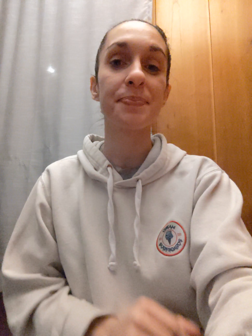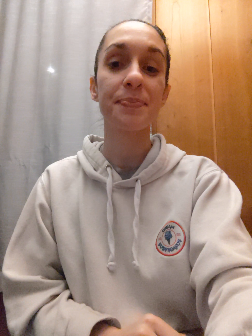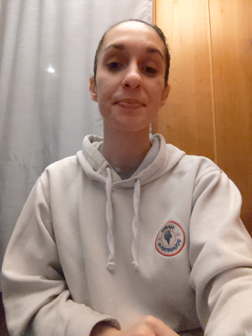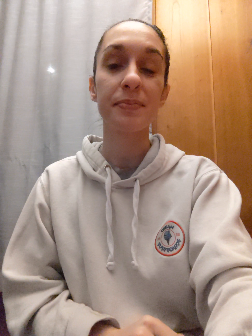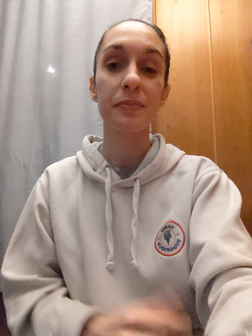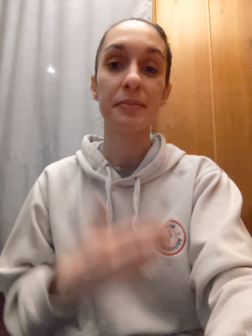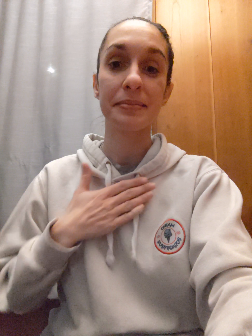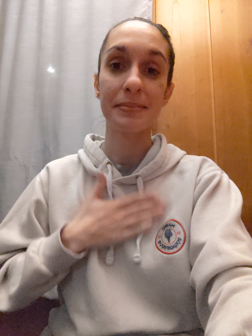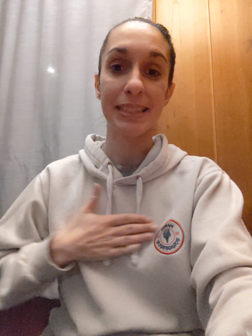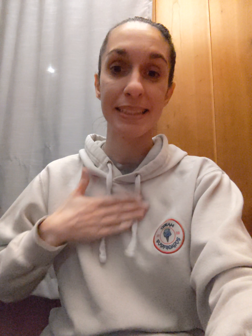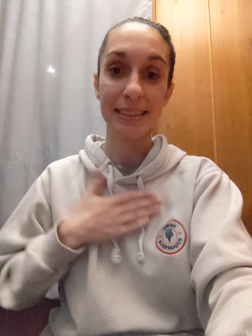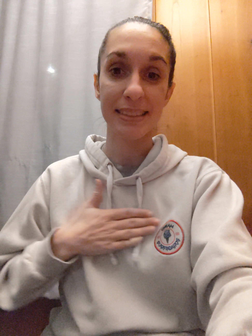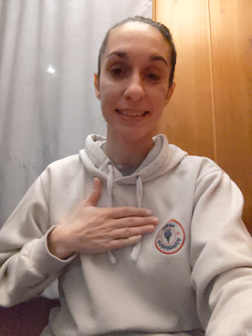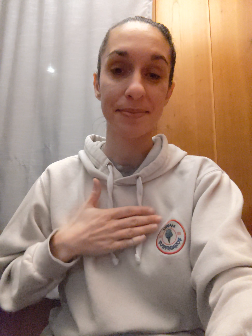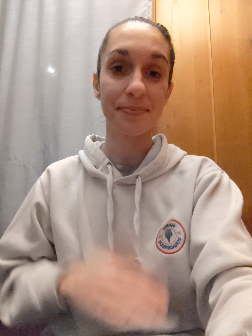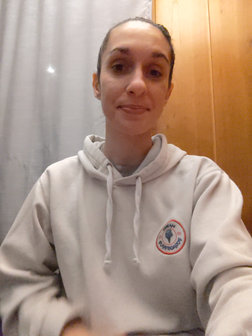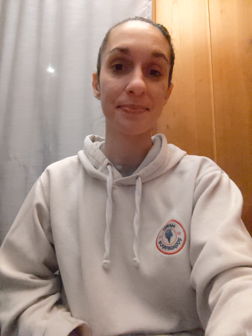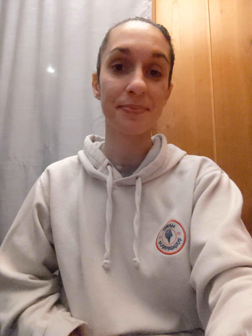please